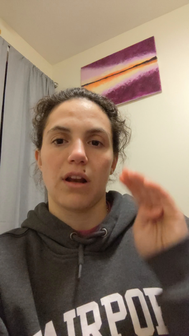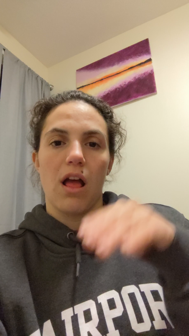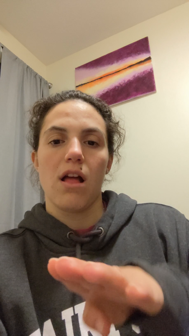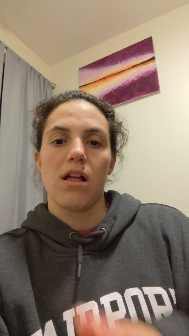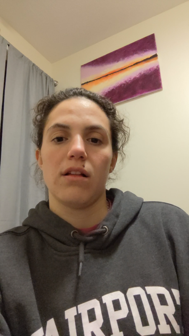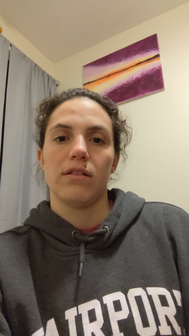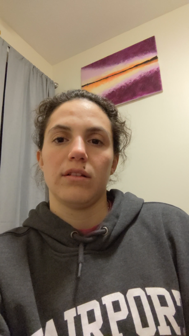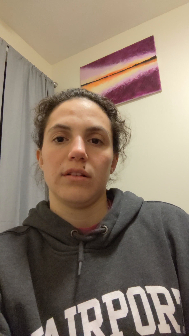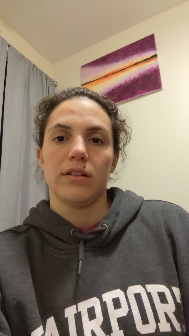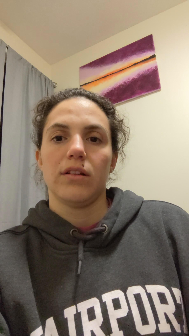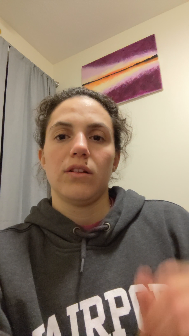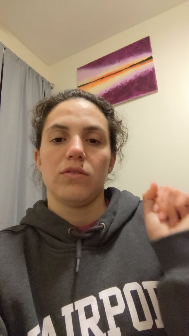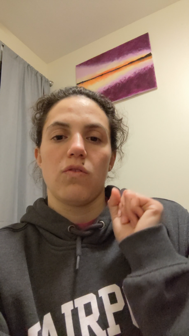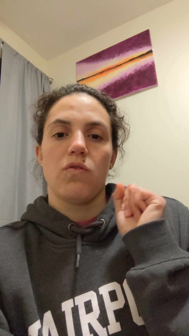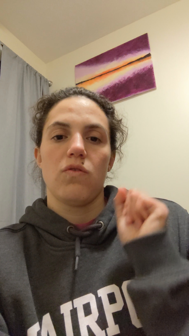cold